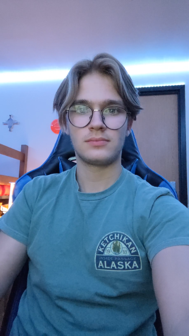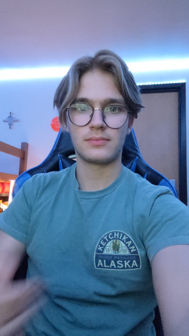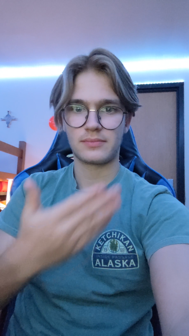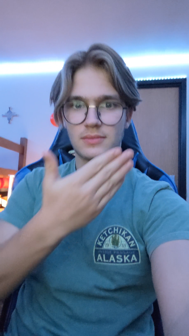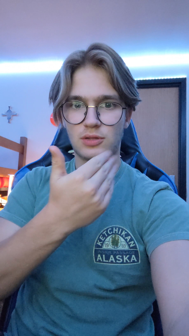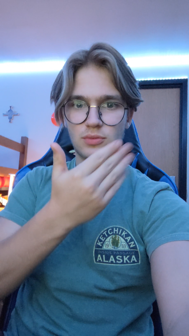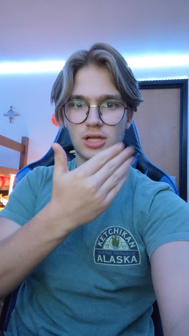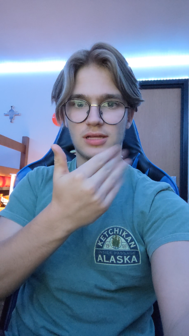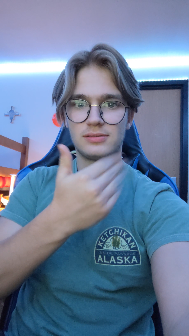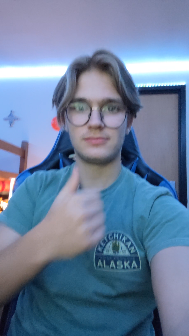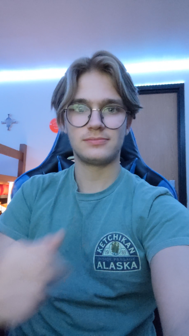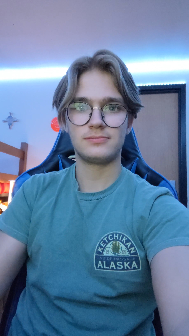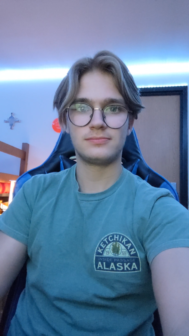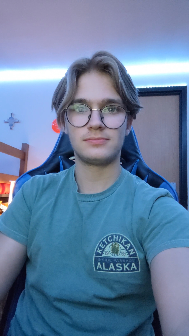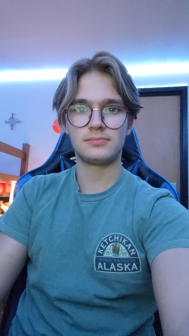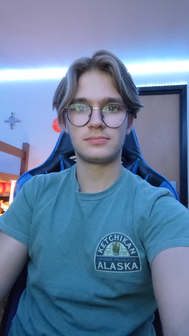butterfly